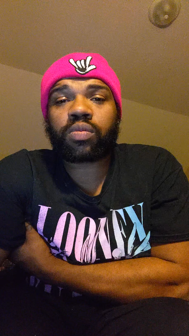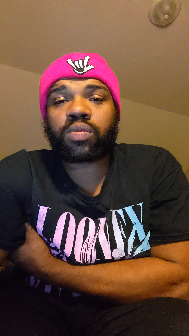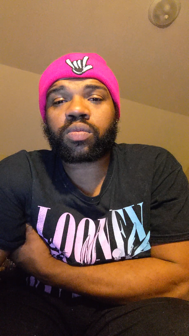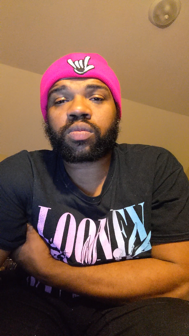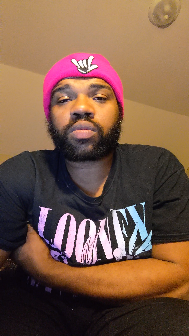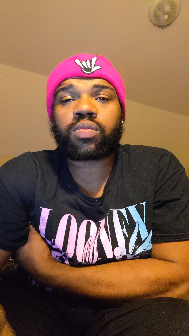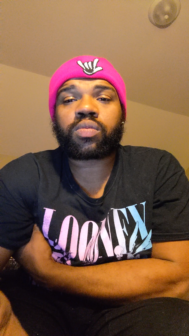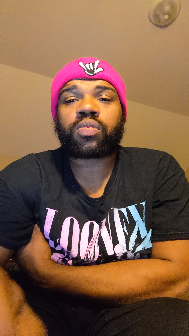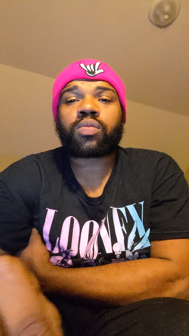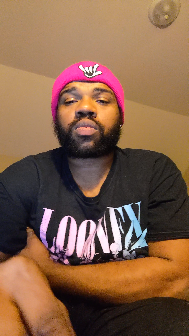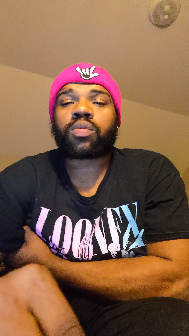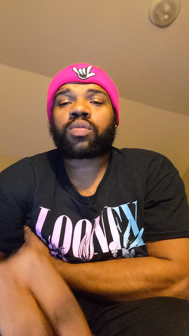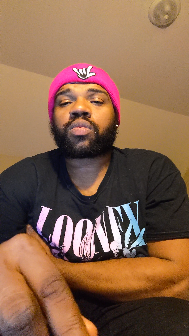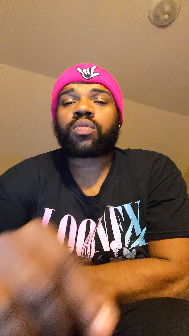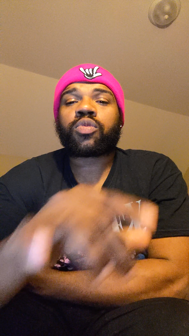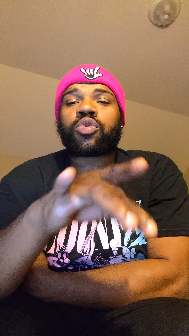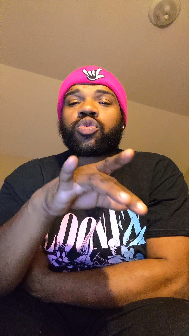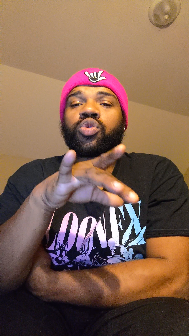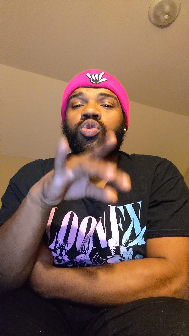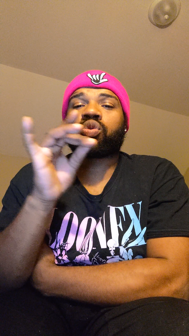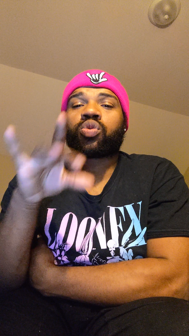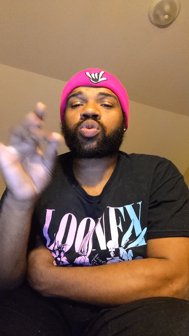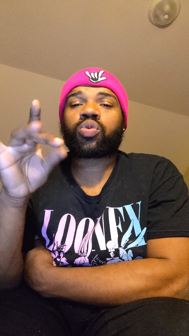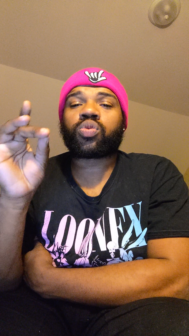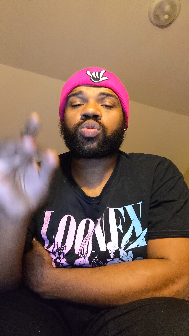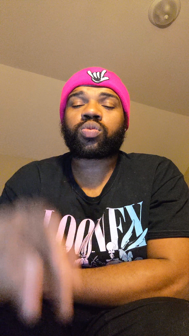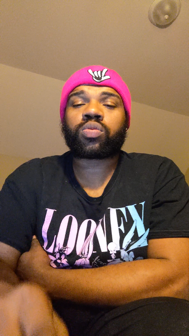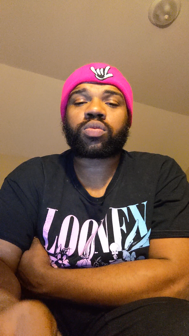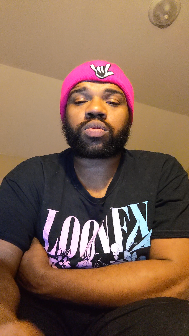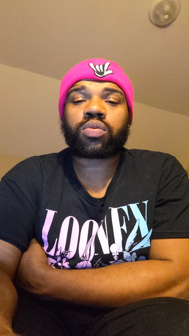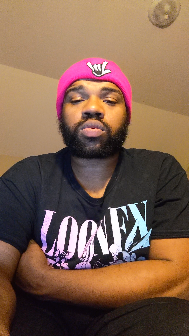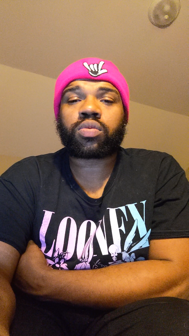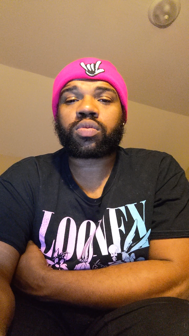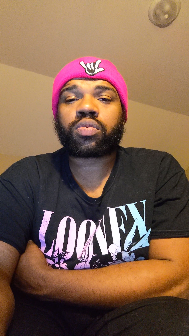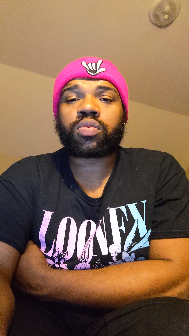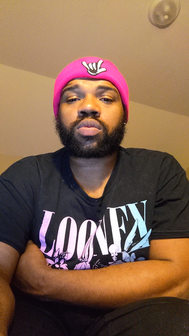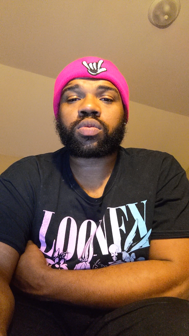choose